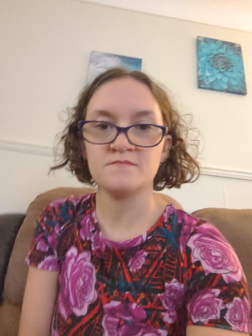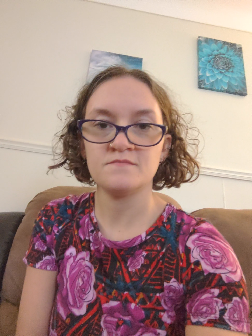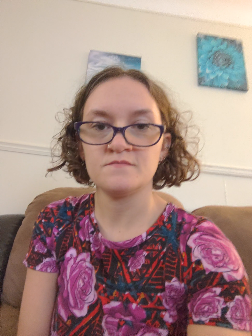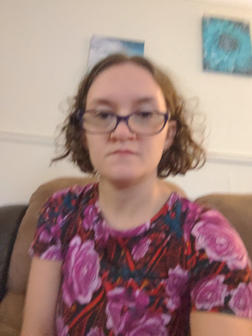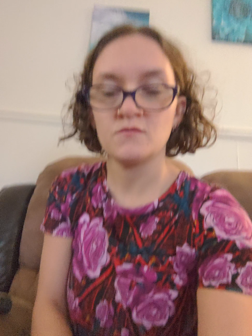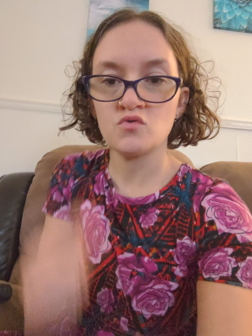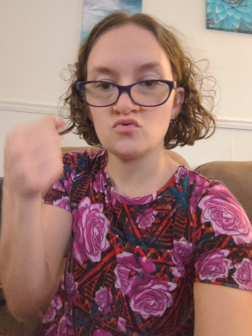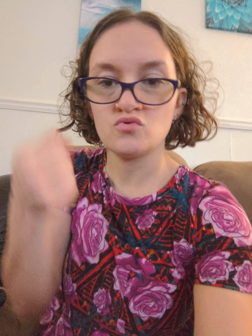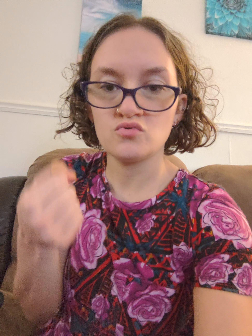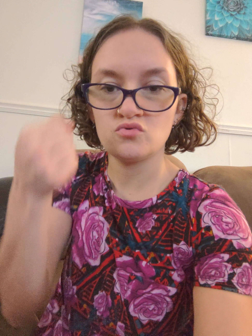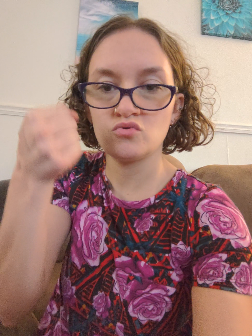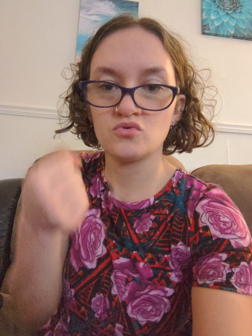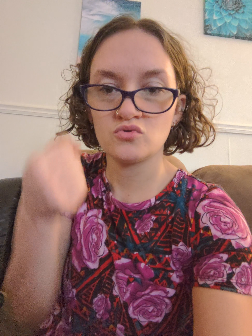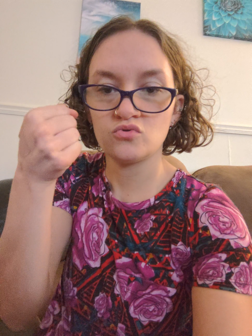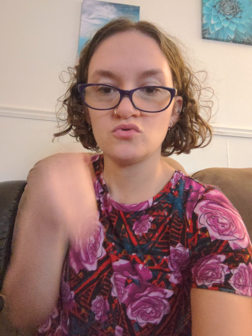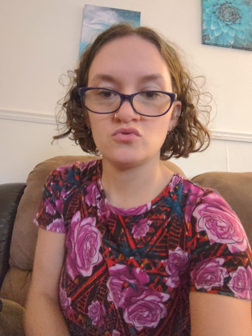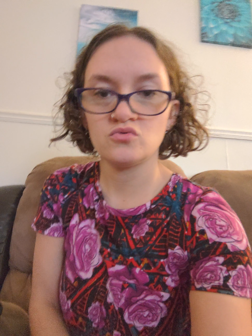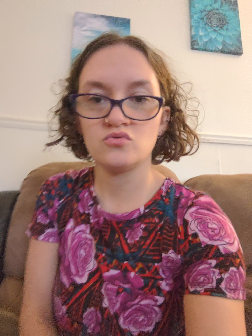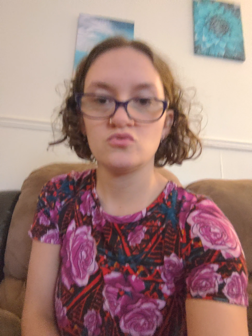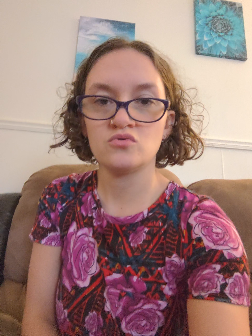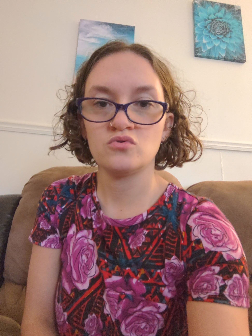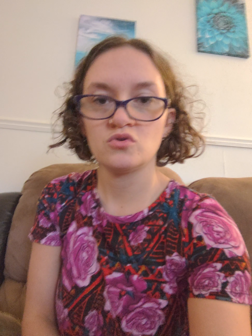car